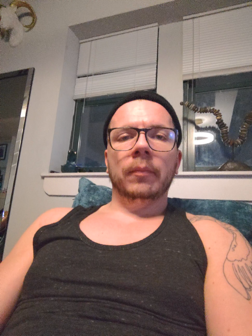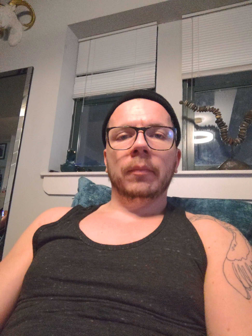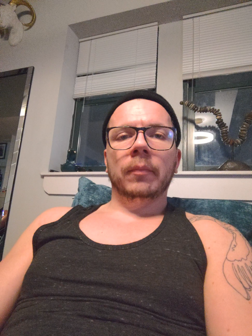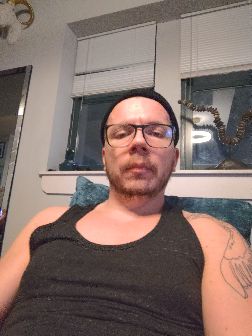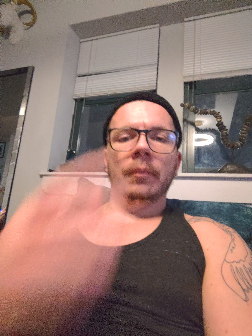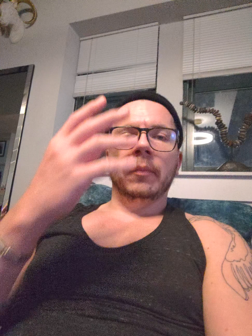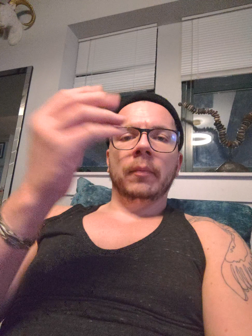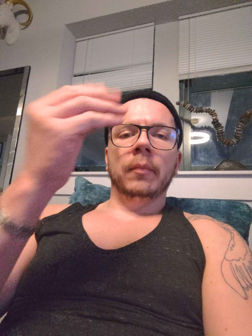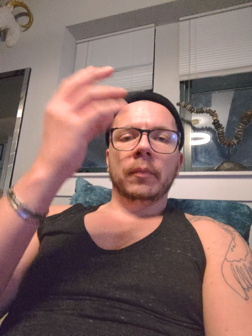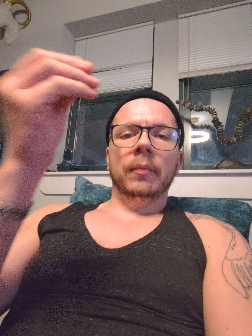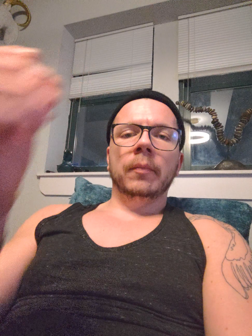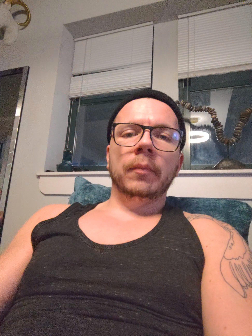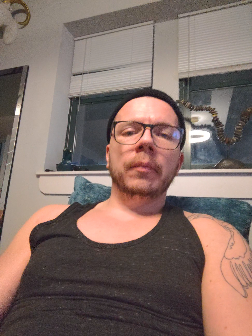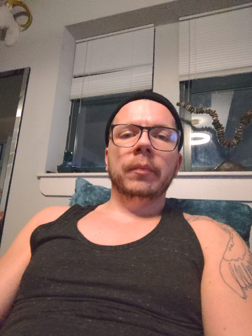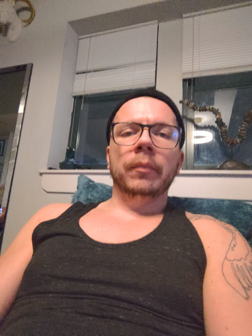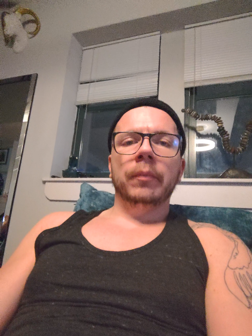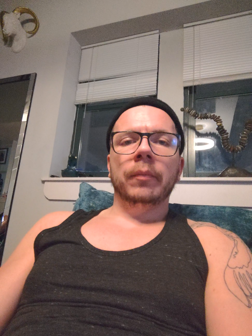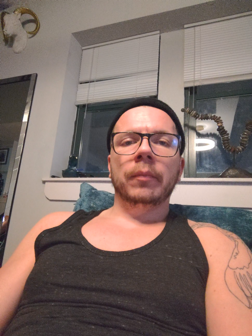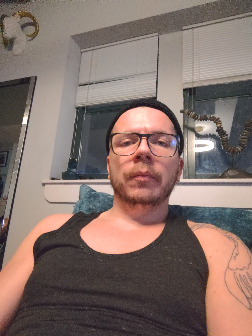outside